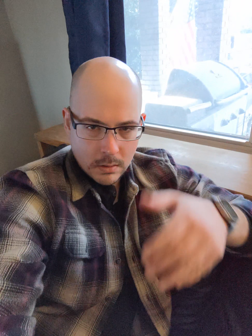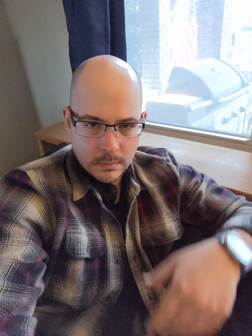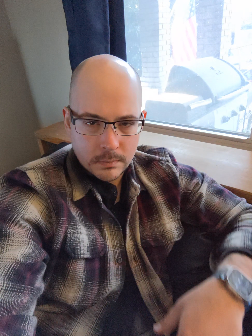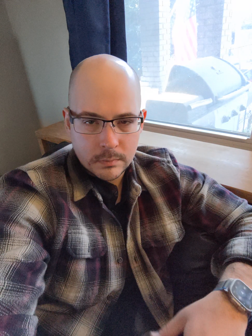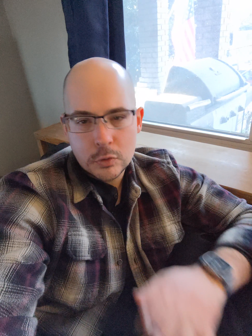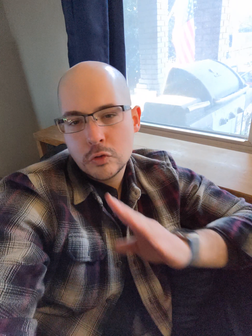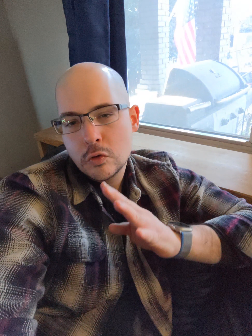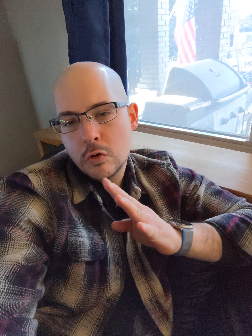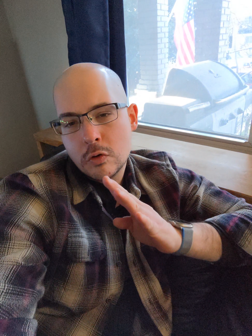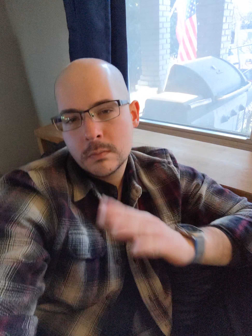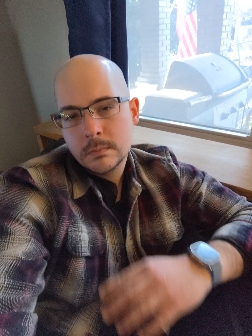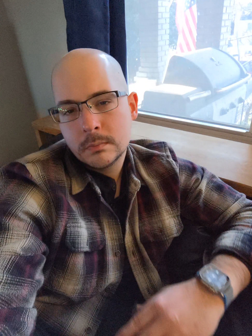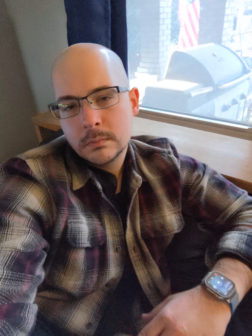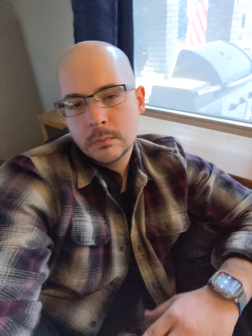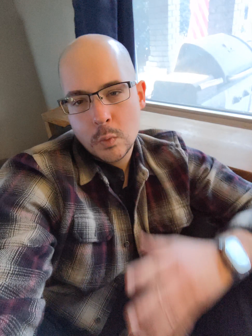talk